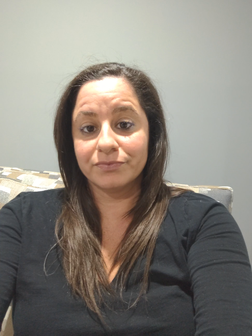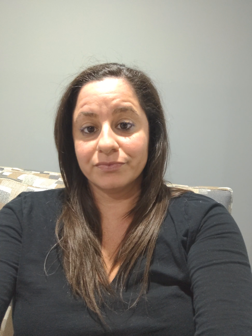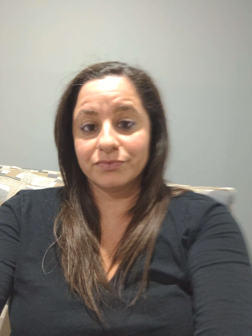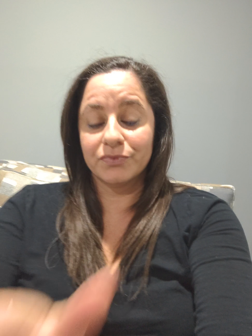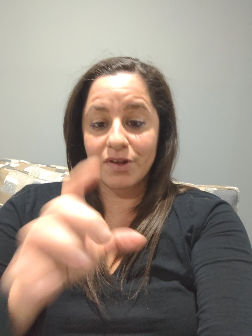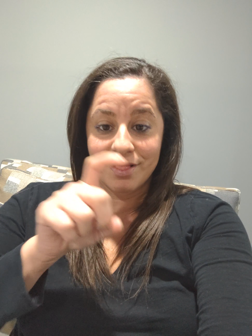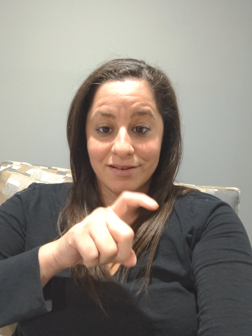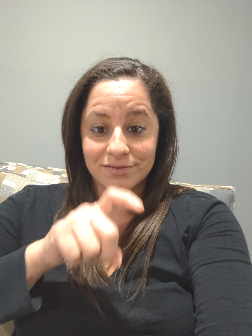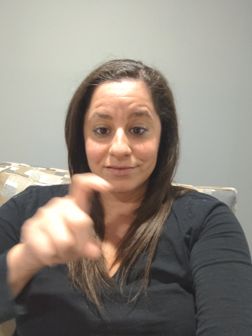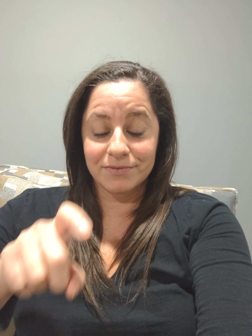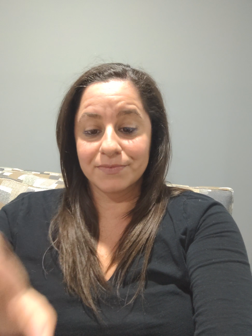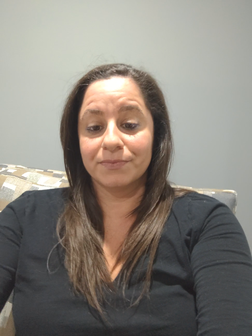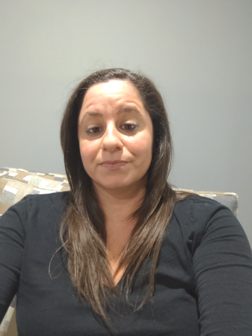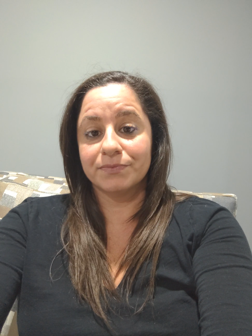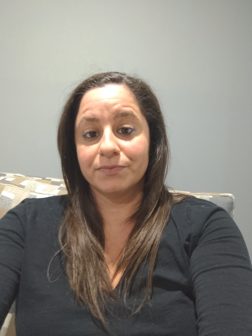closet